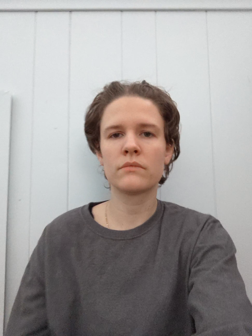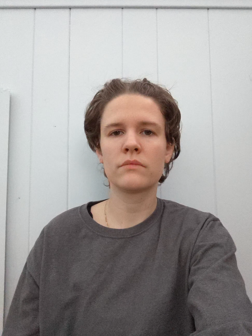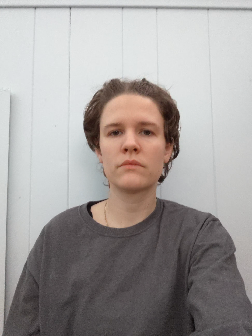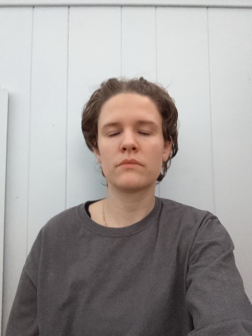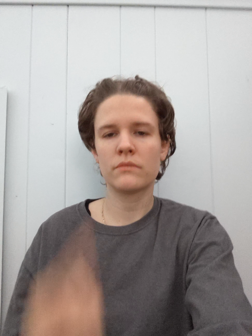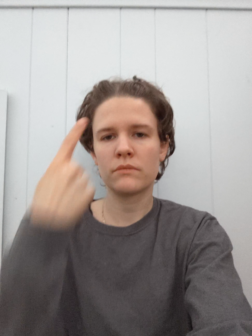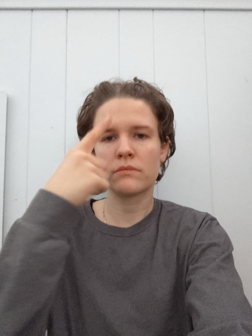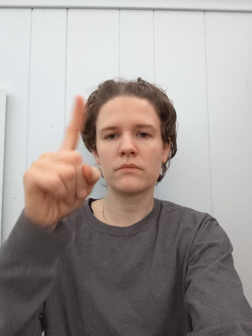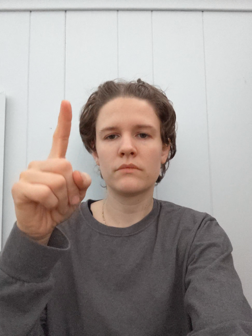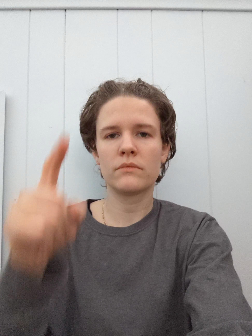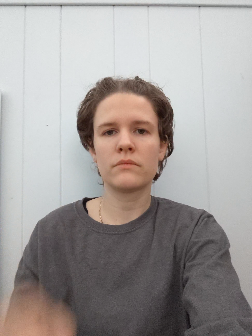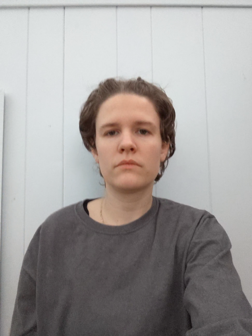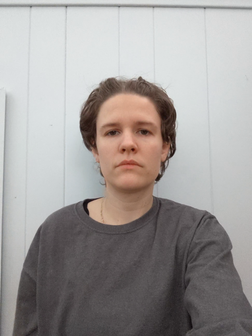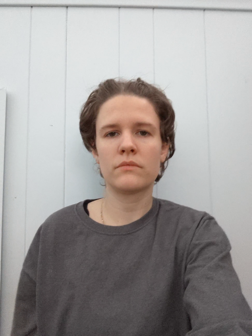for